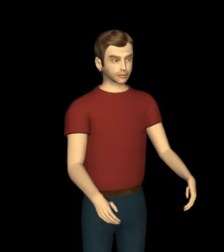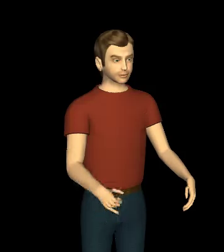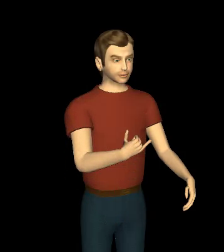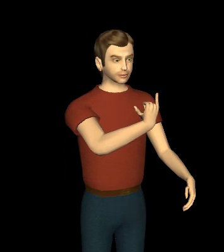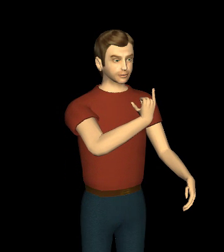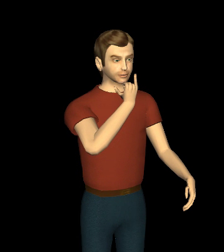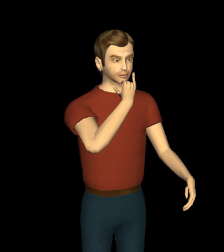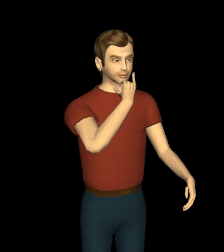خطأ